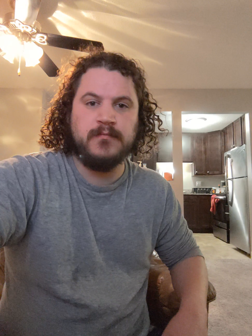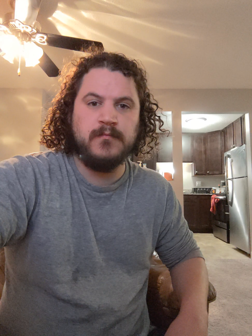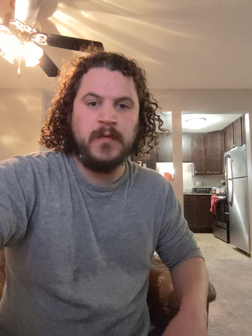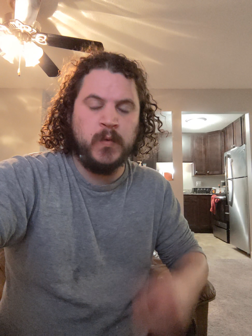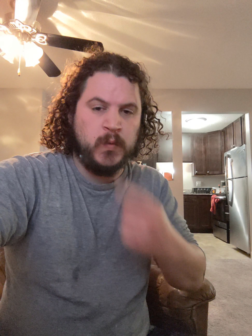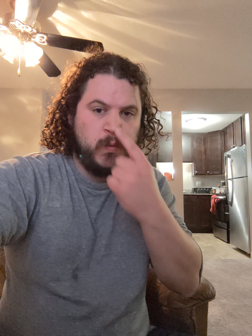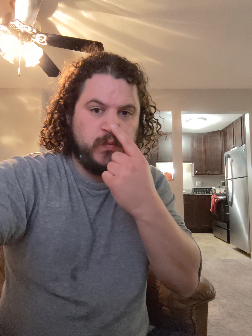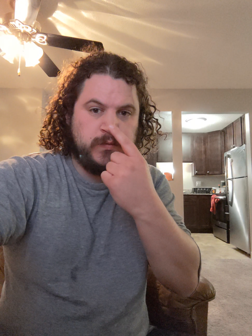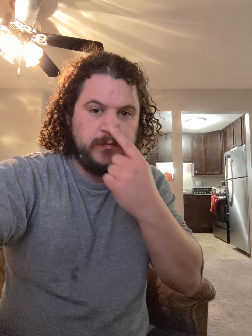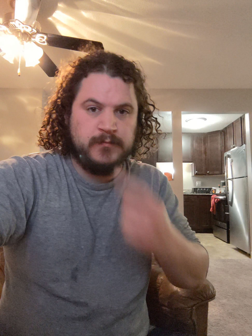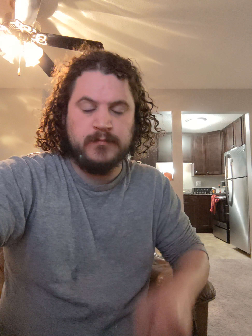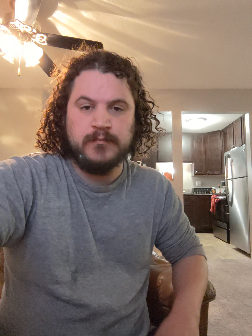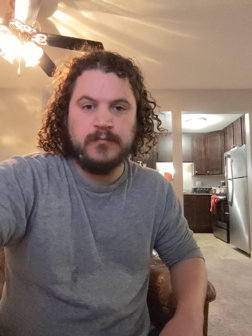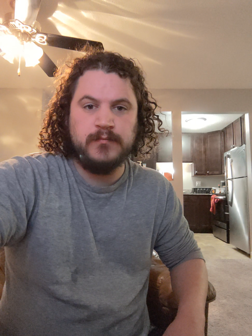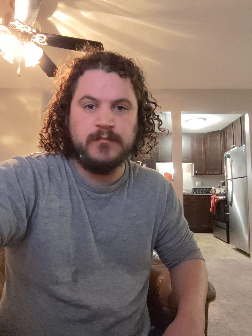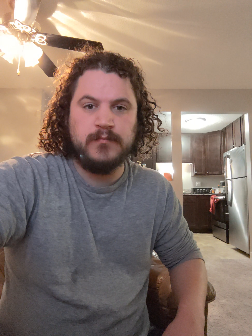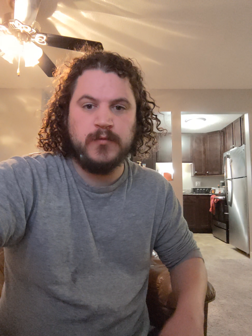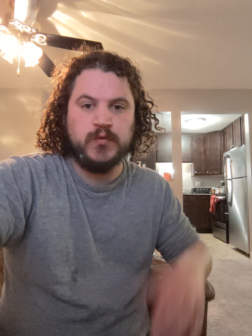nose